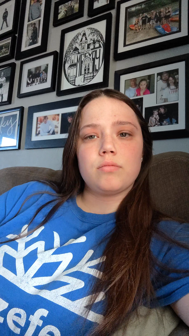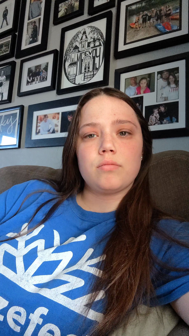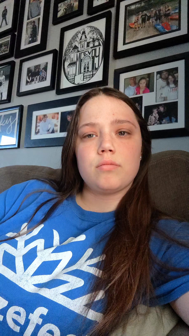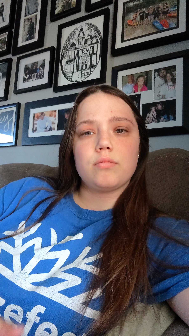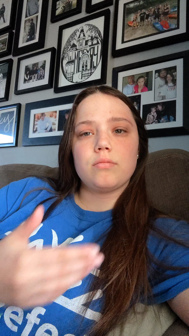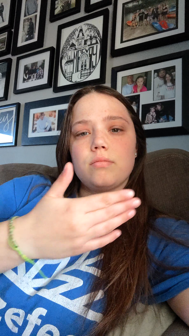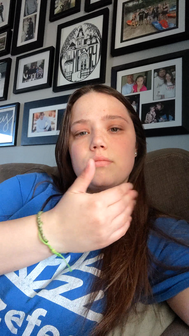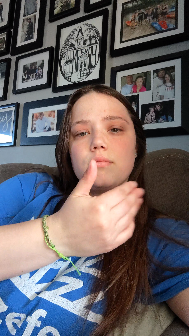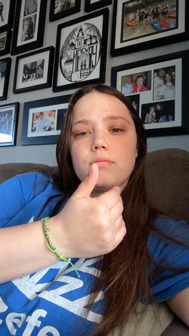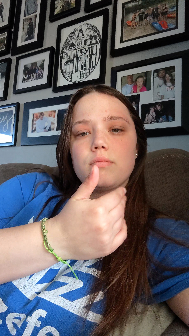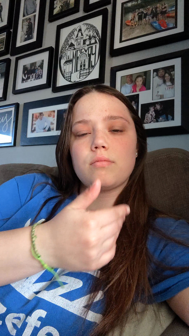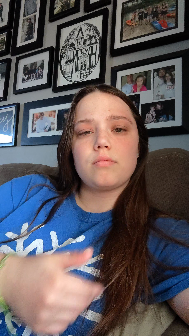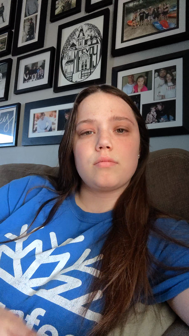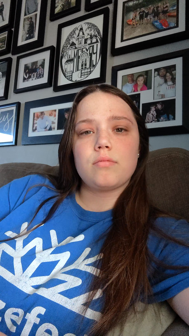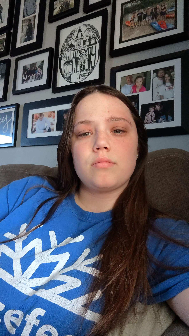butterfly